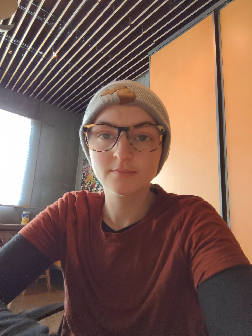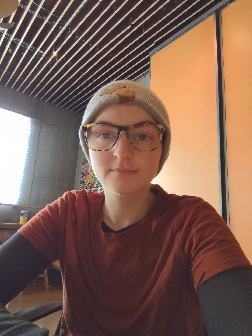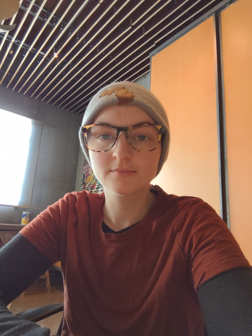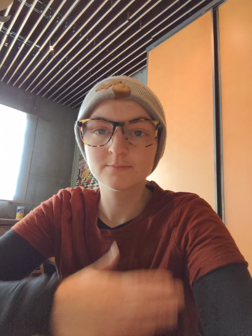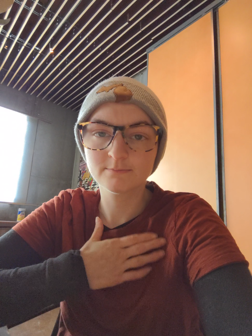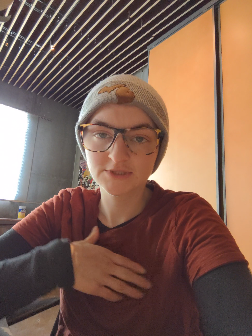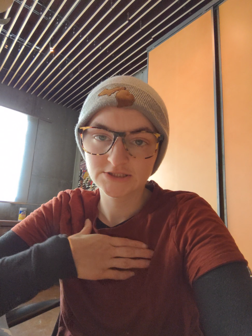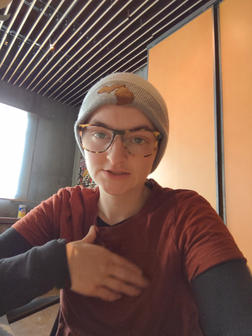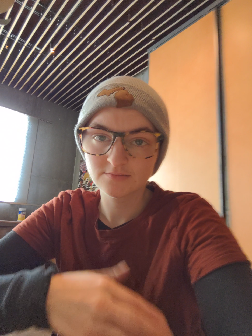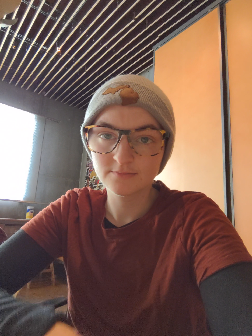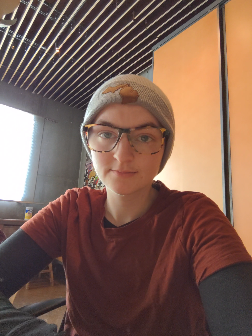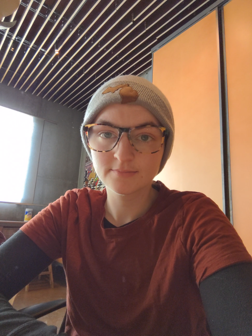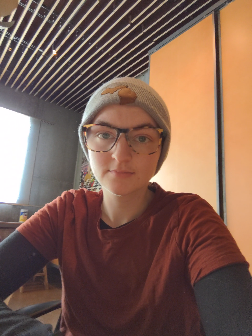please